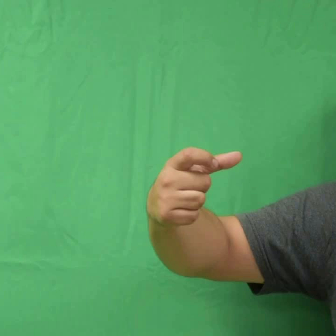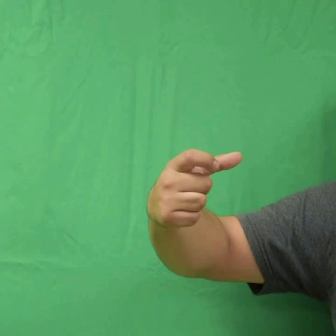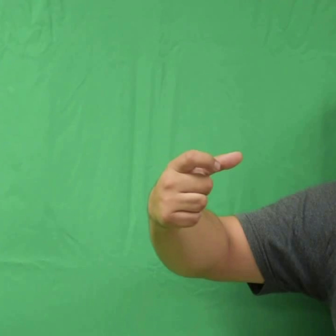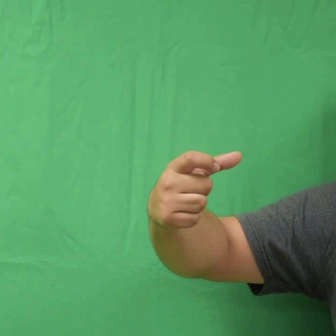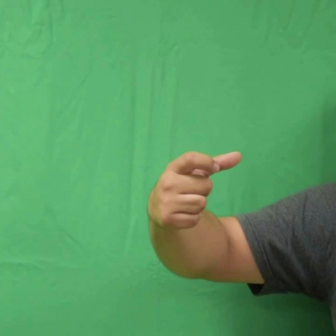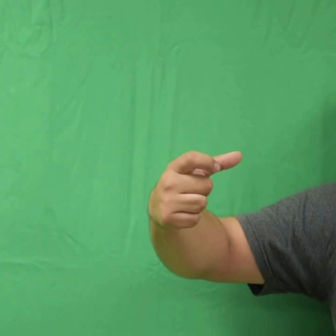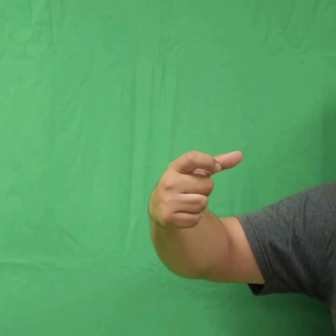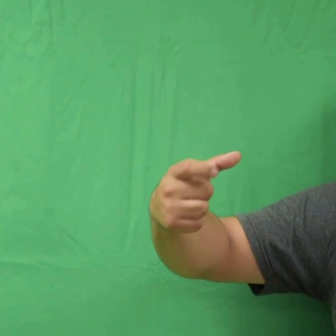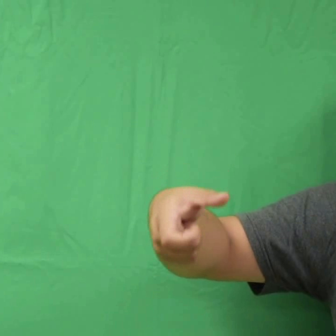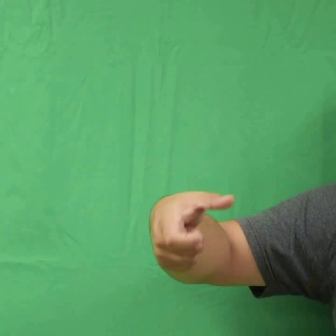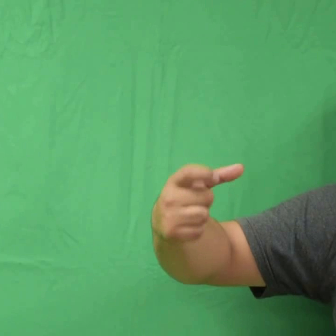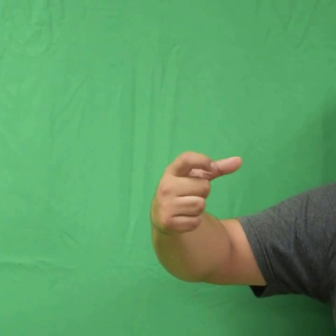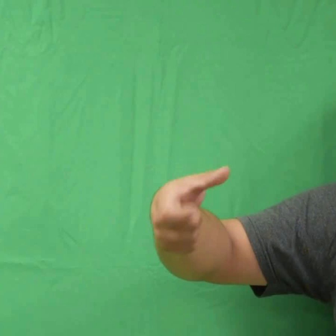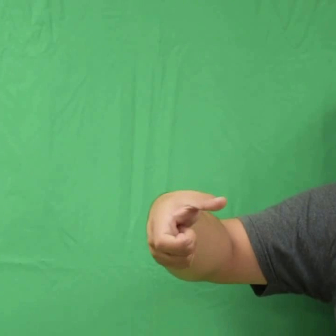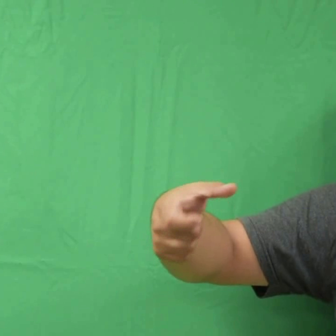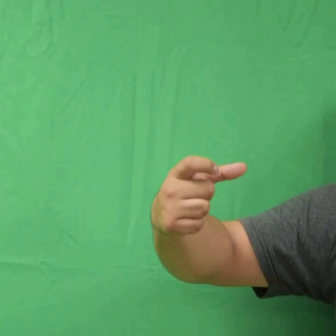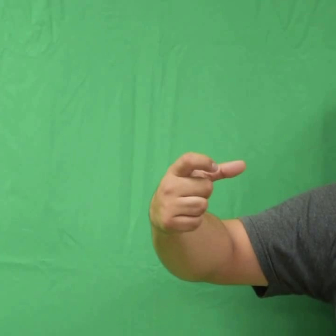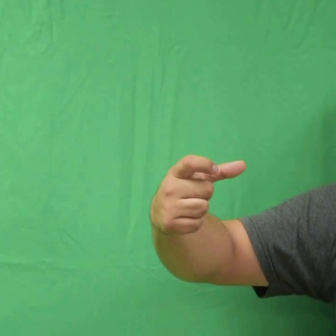Q